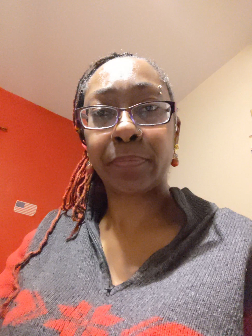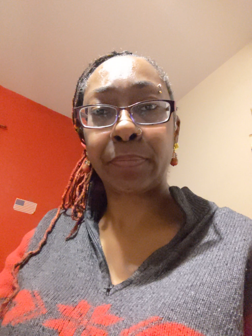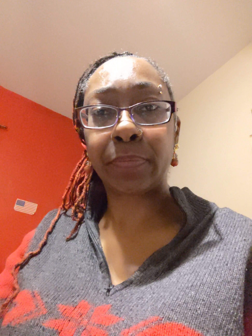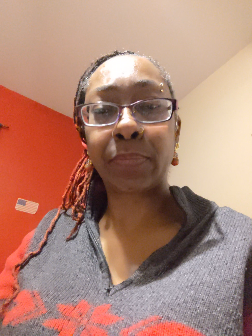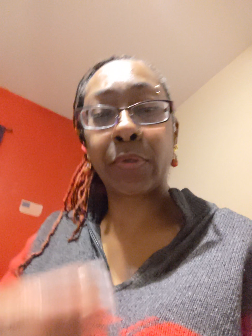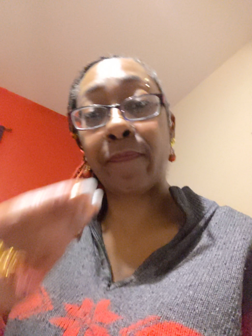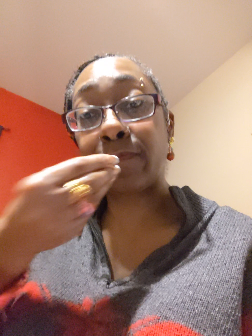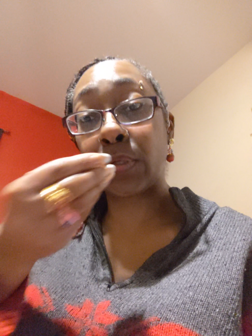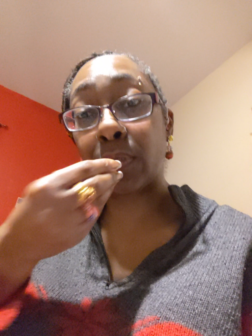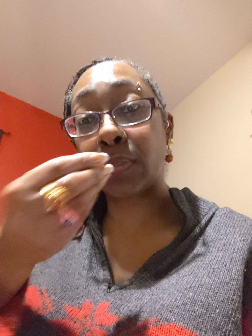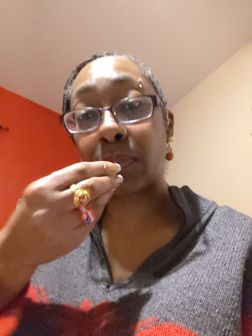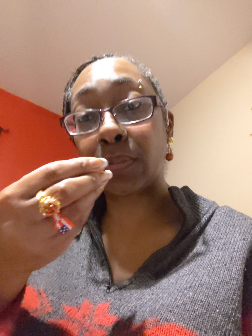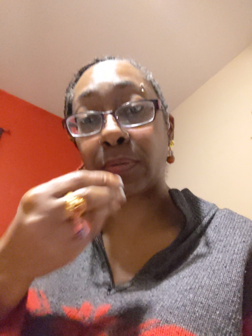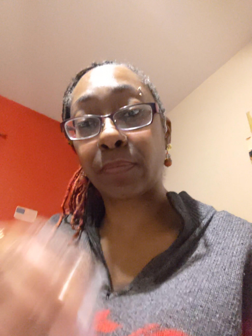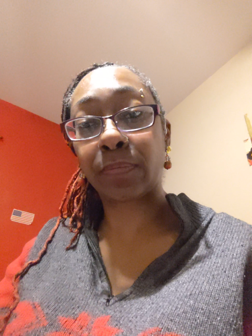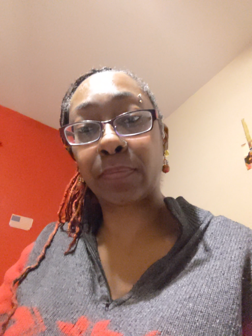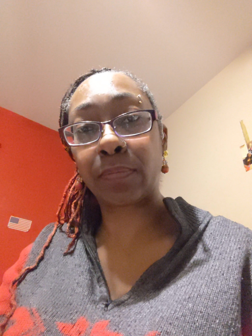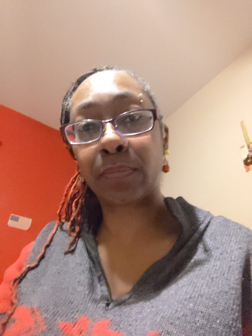food